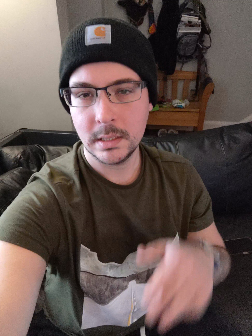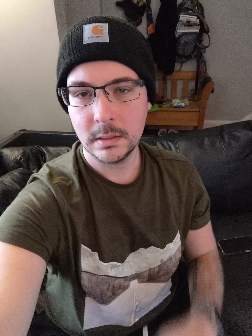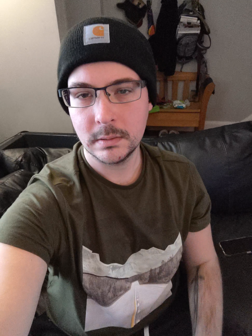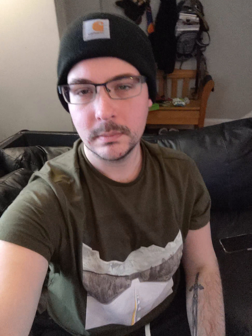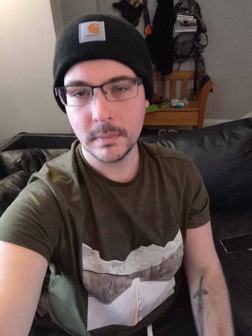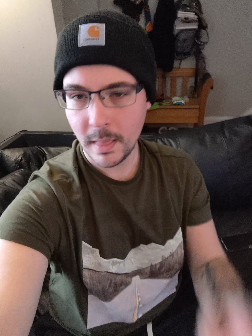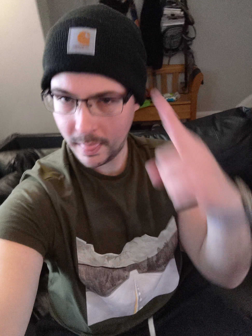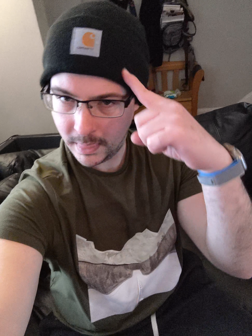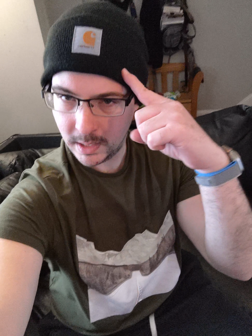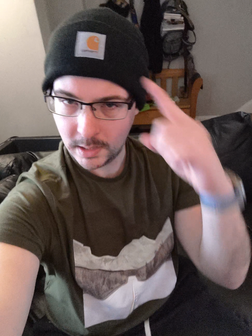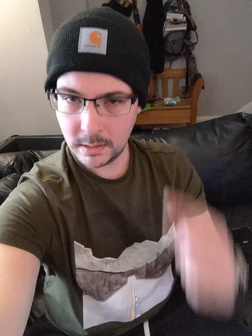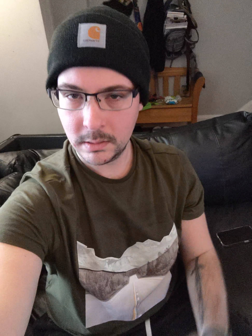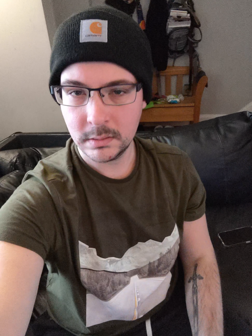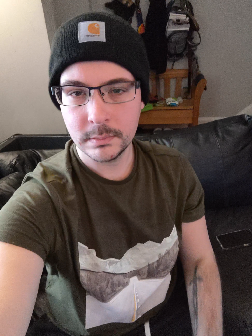think